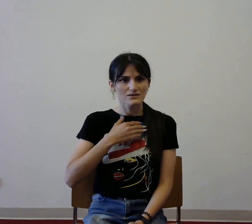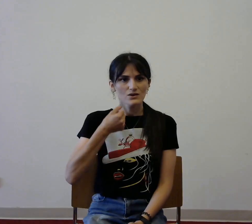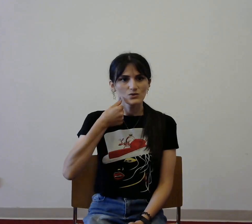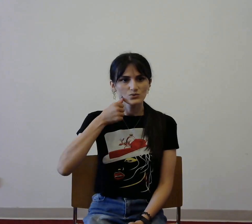dünən